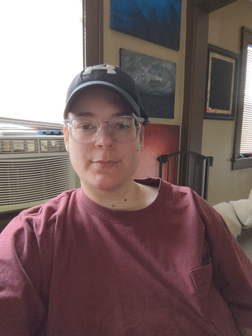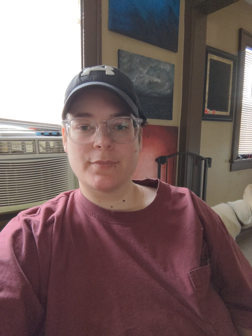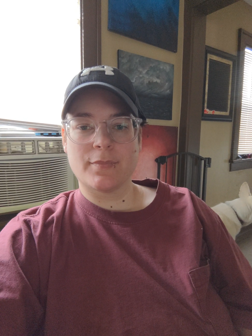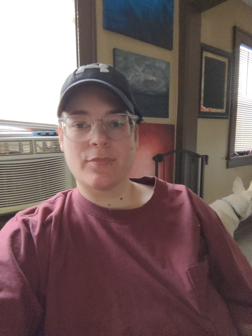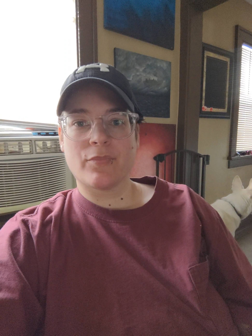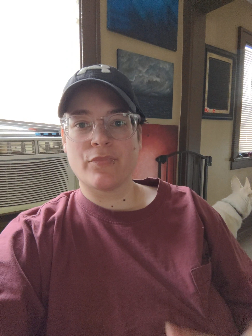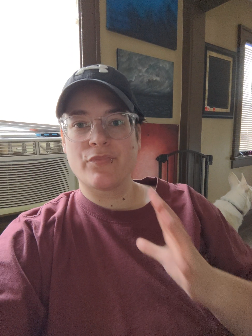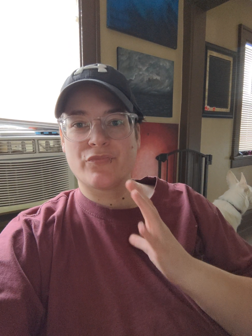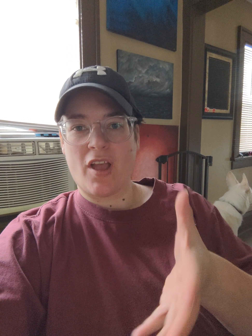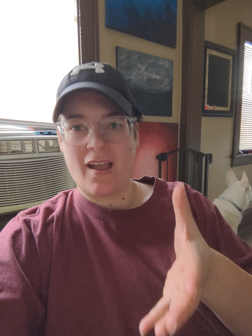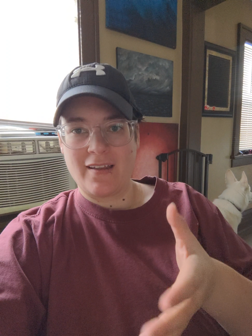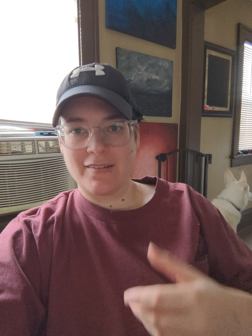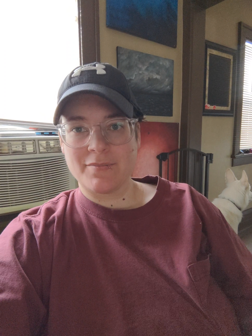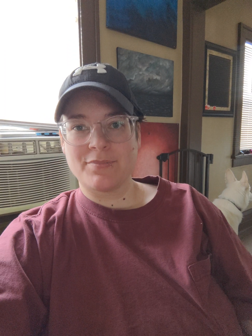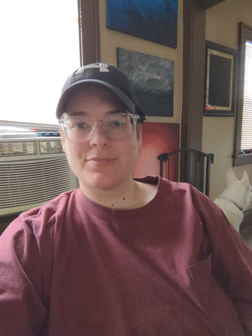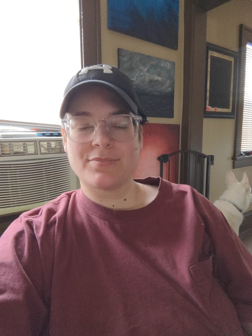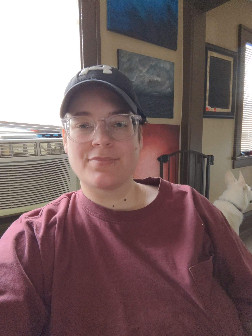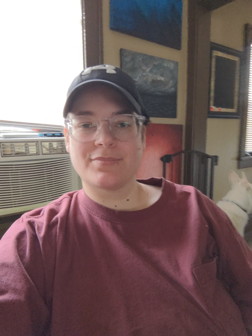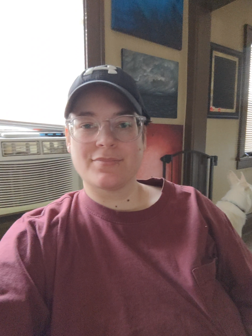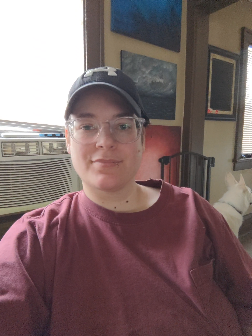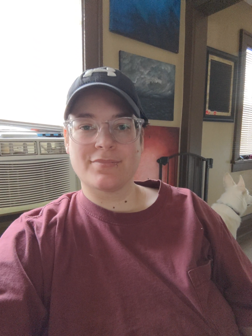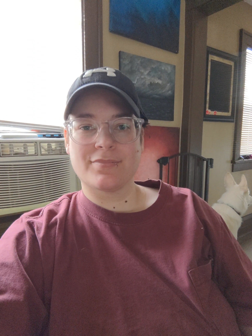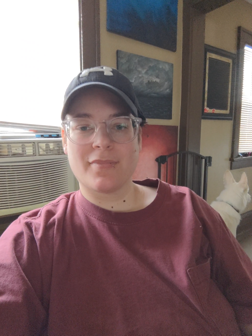fine